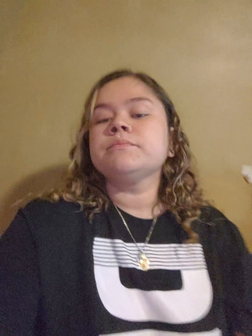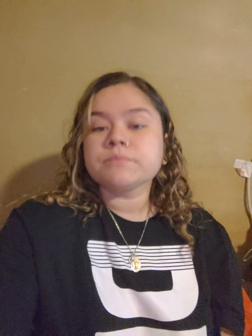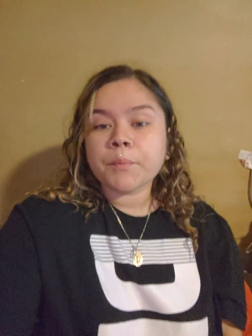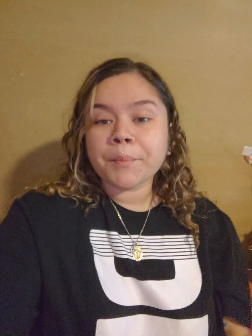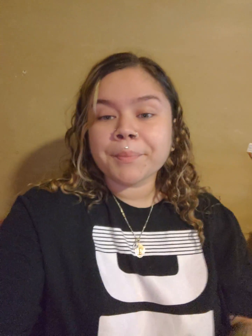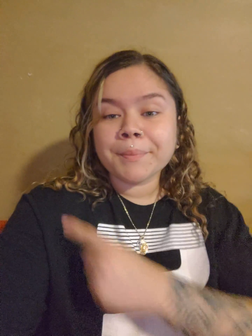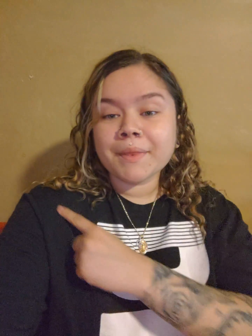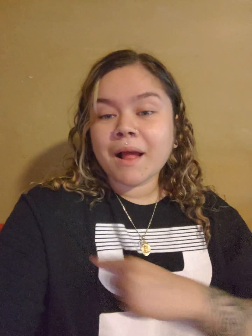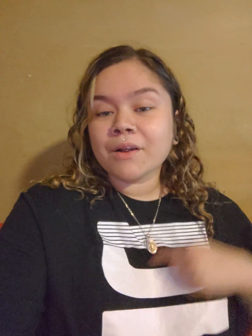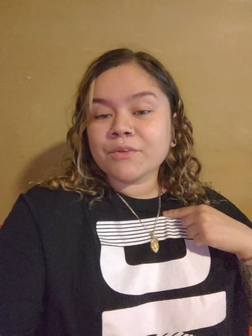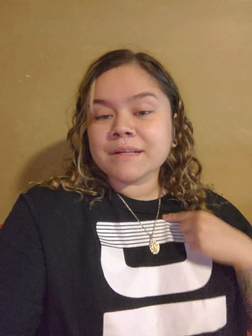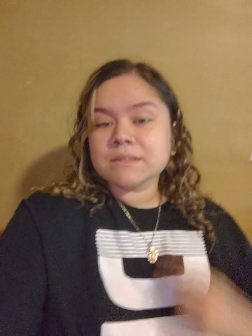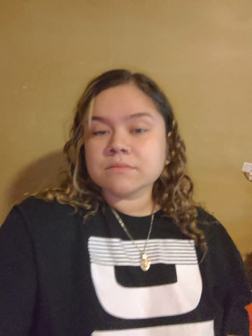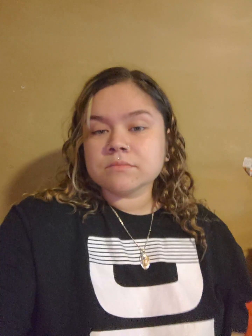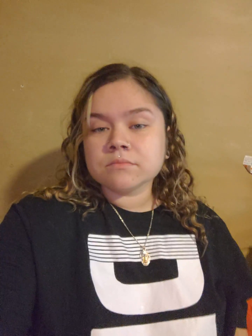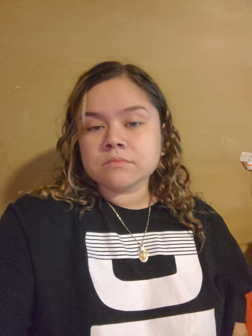necklace